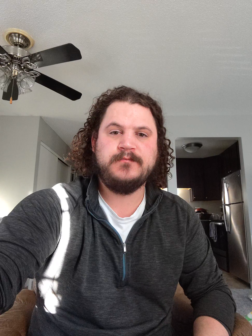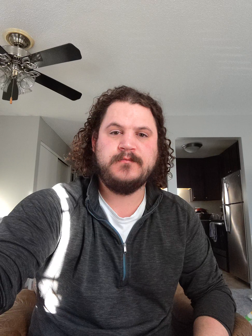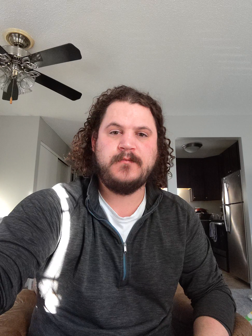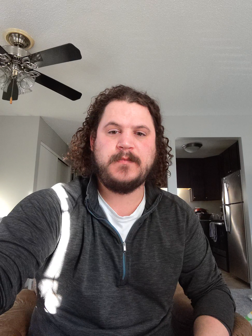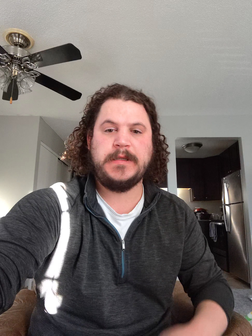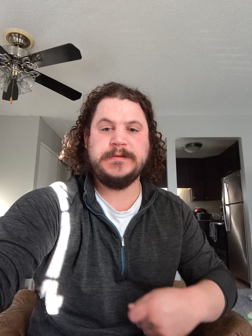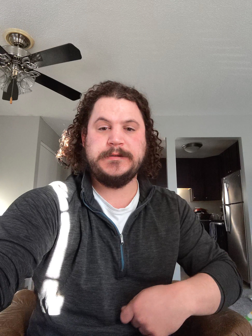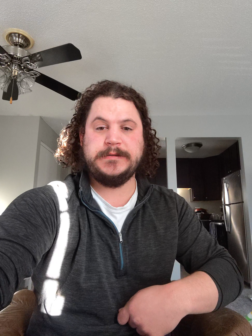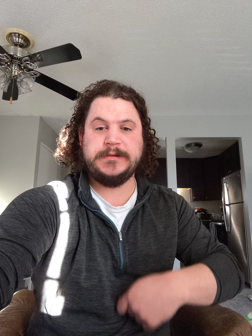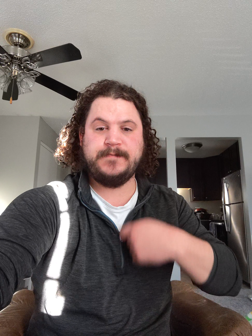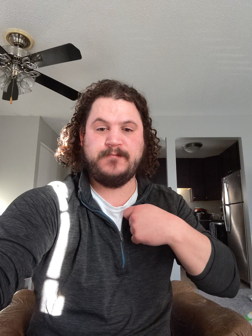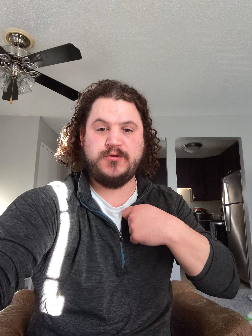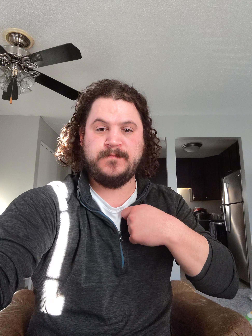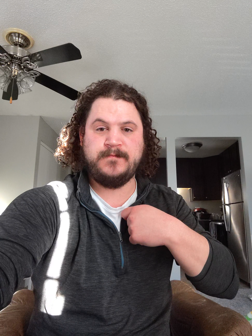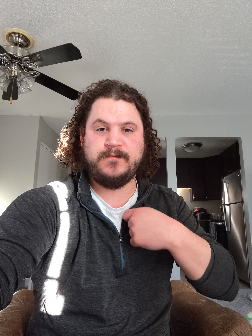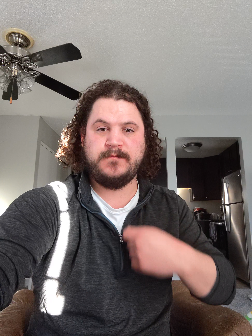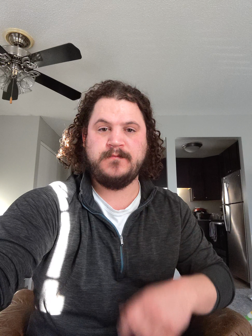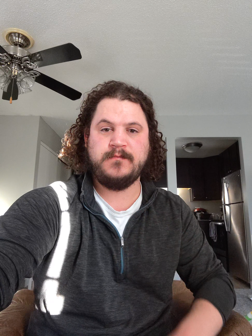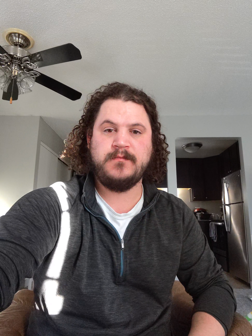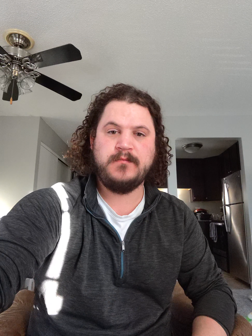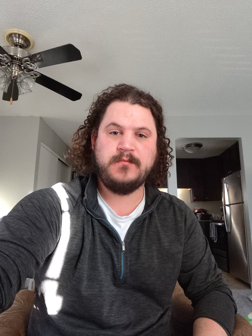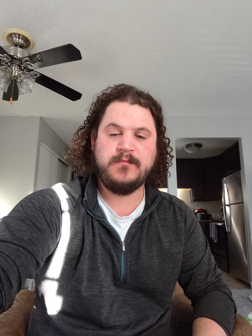zipper